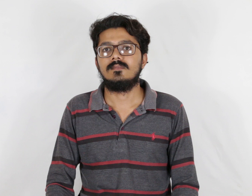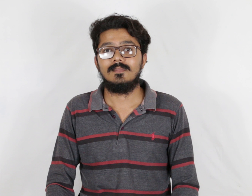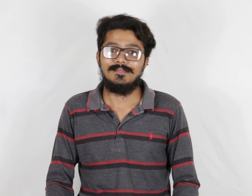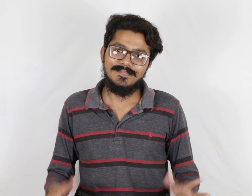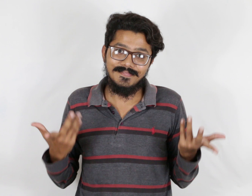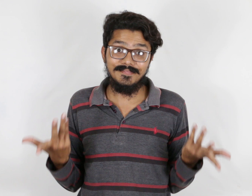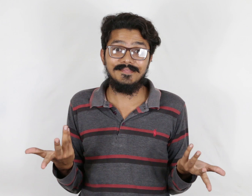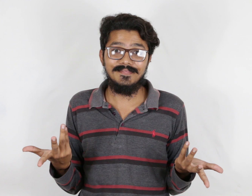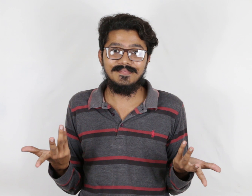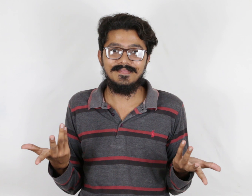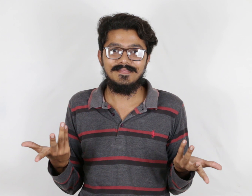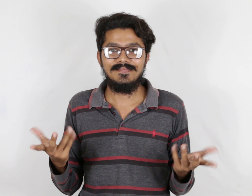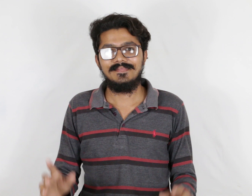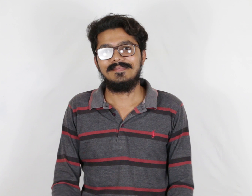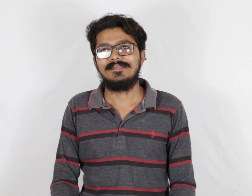surprise